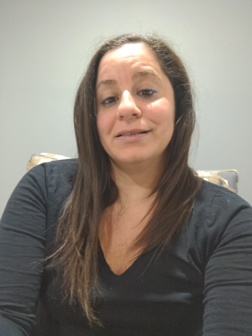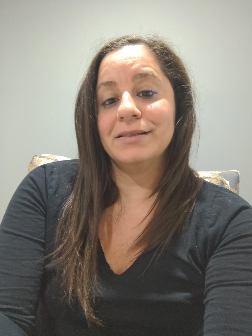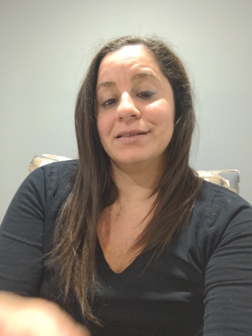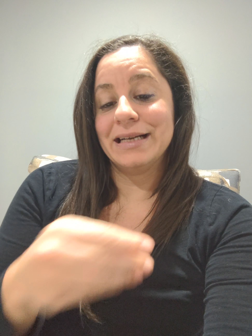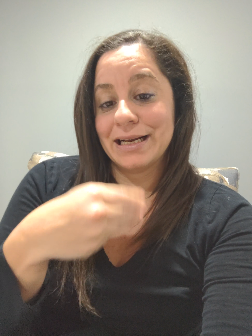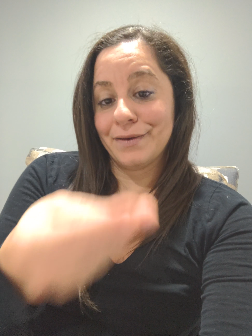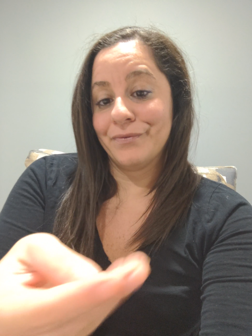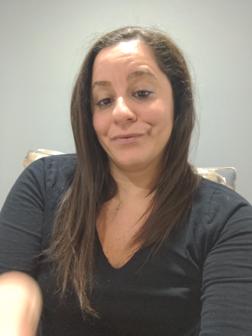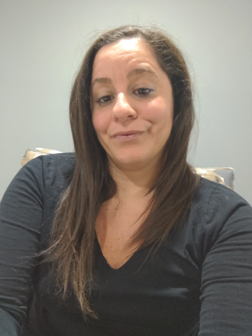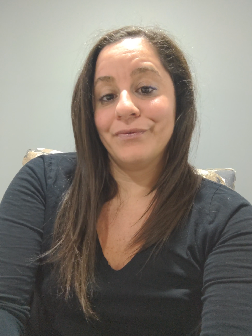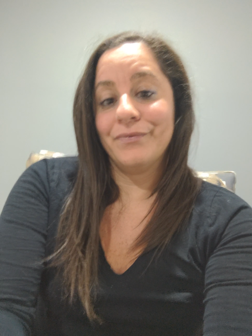give